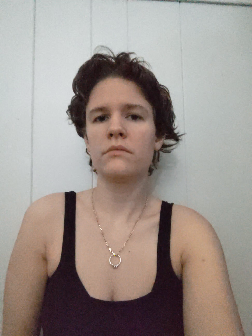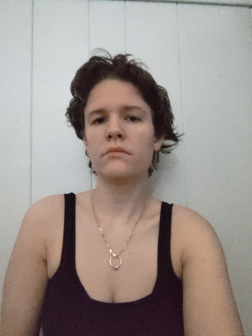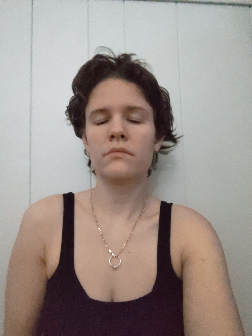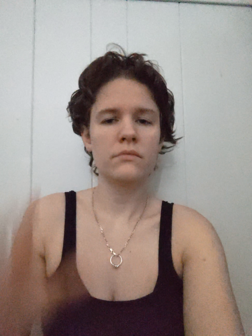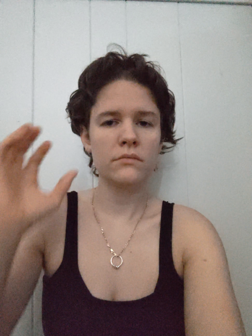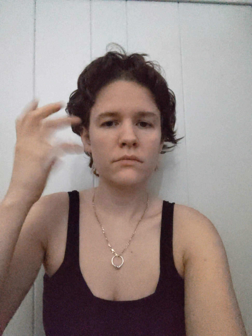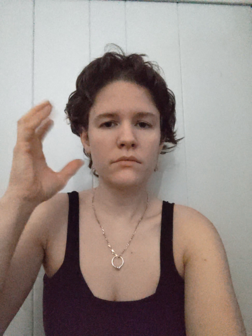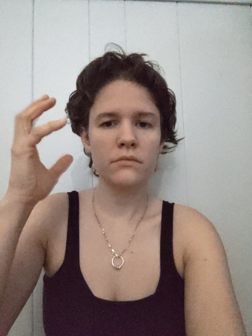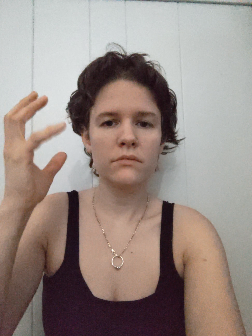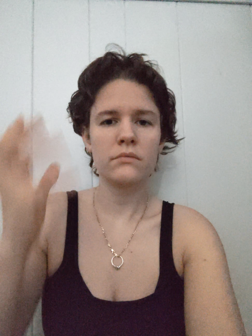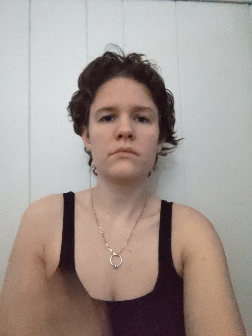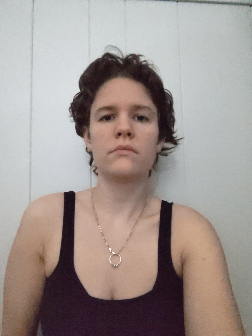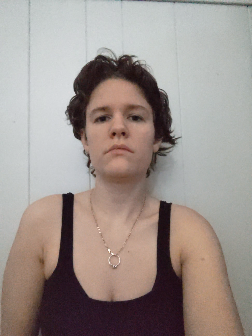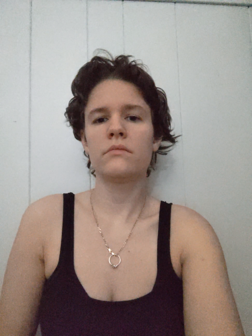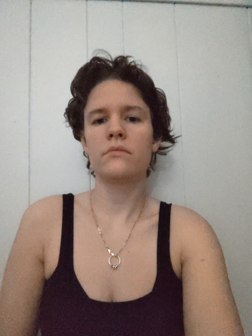radio